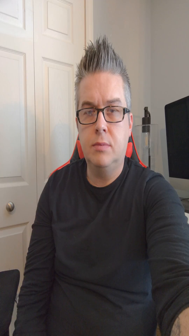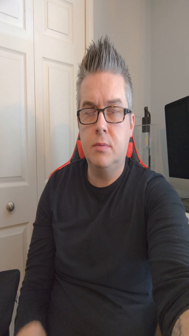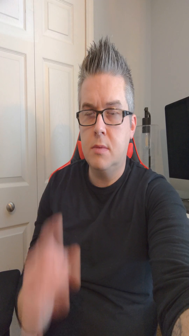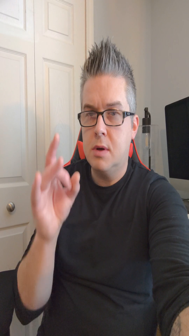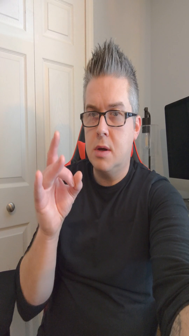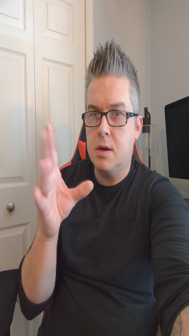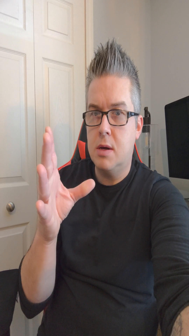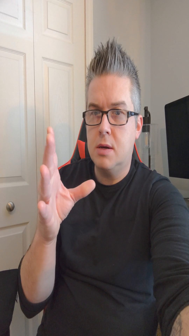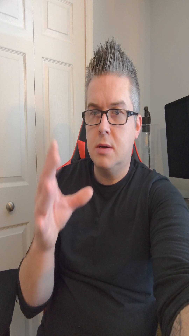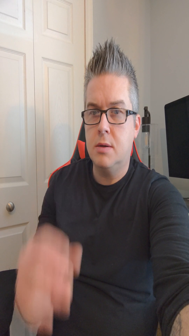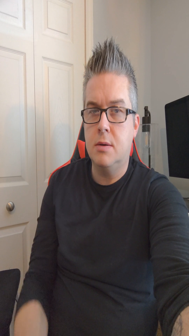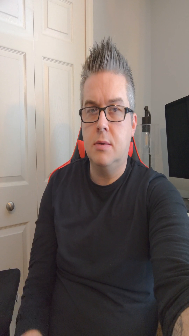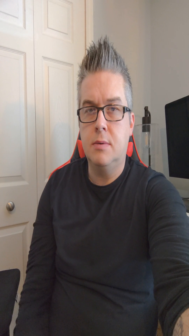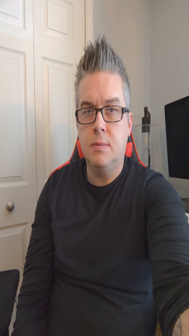hate